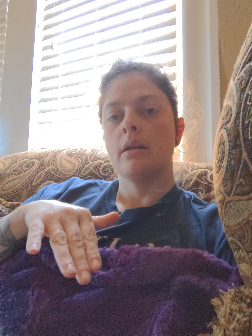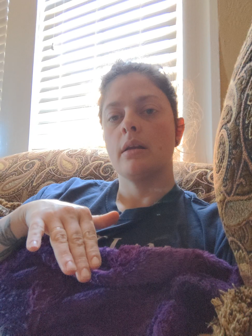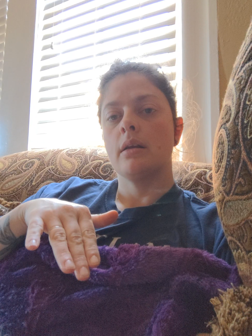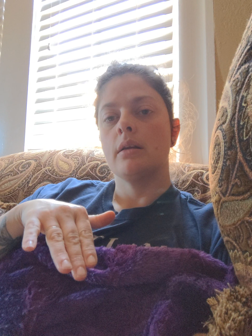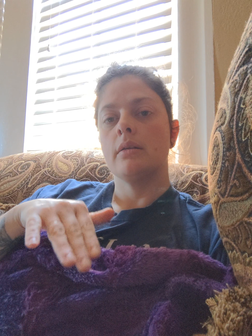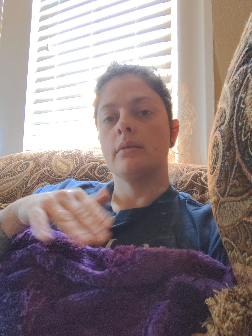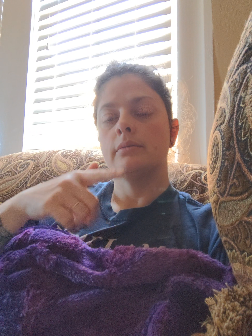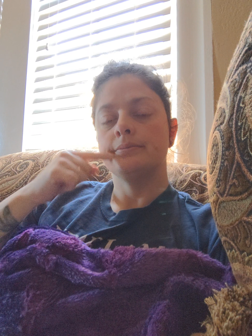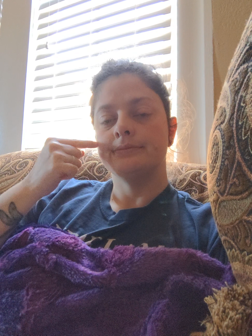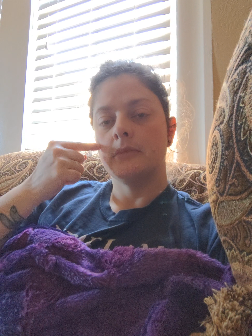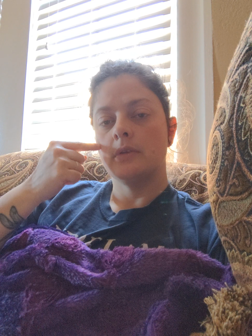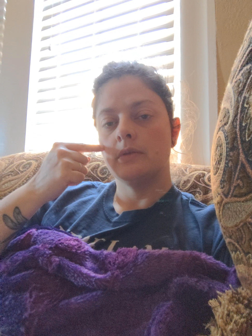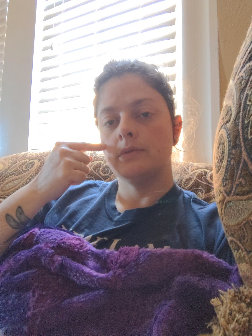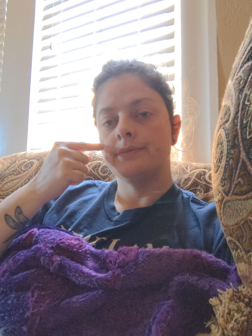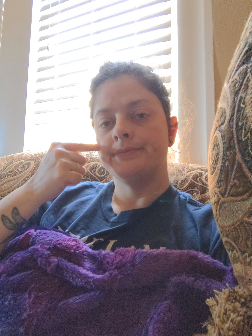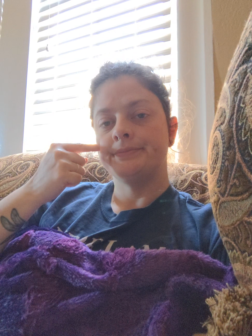smile